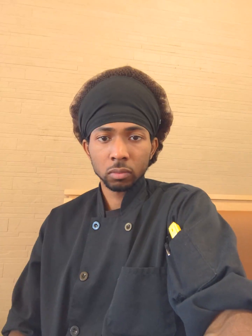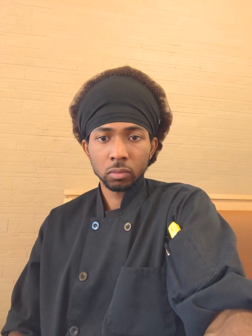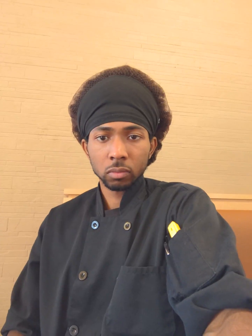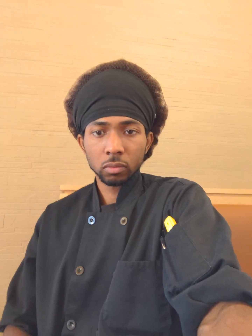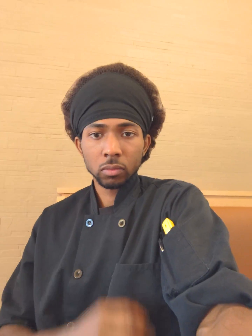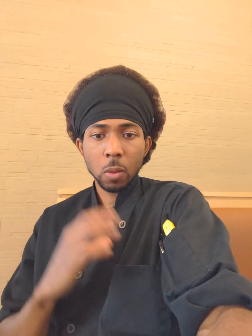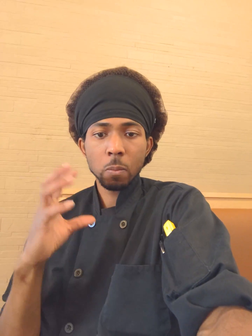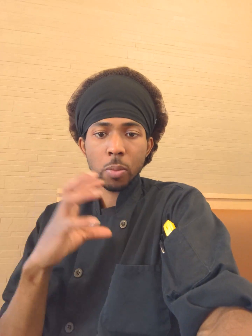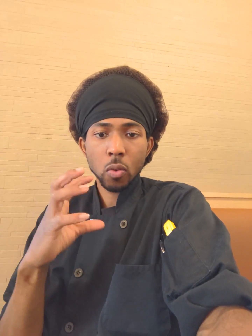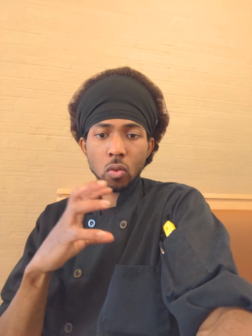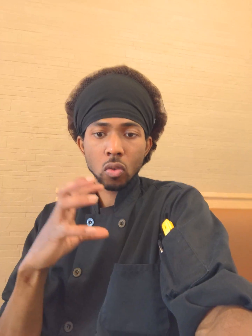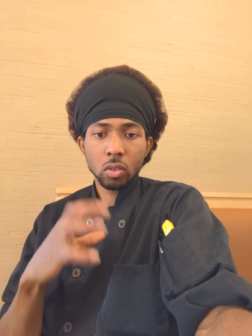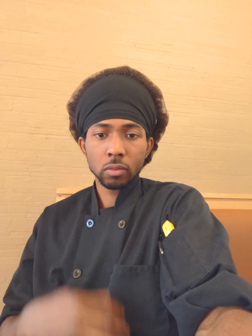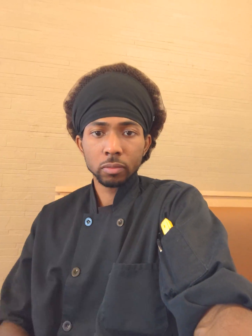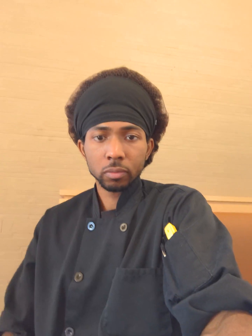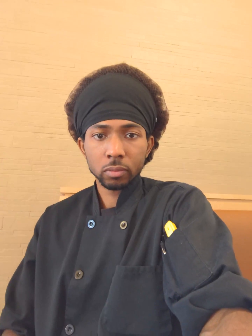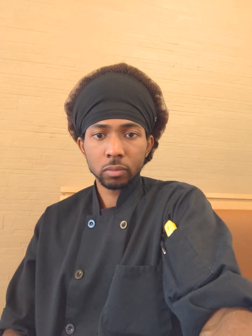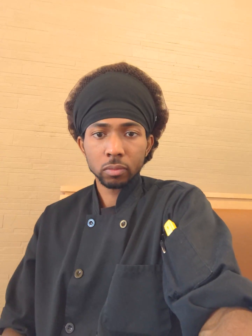ball